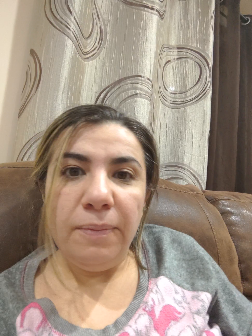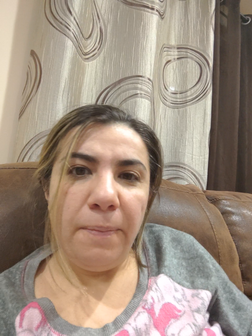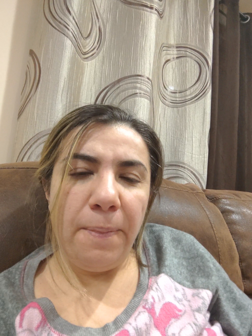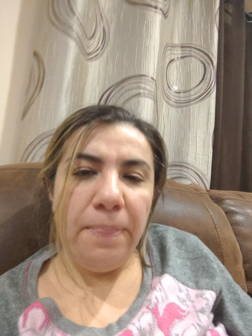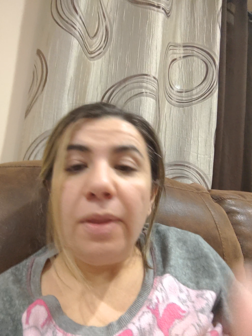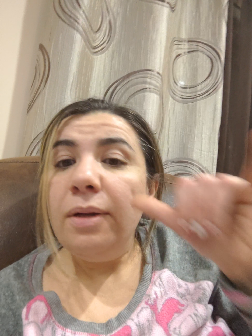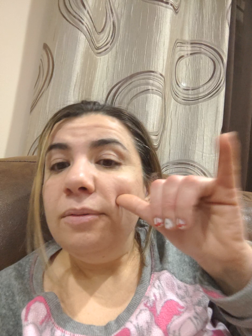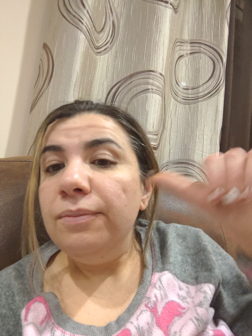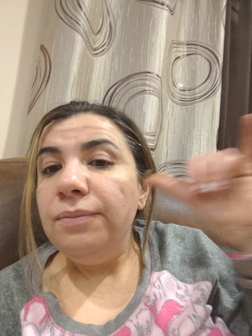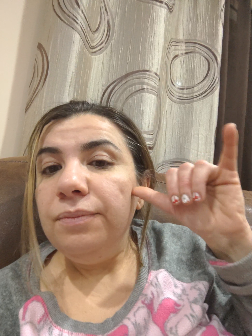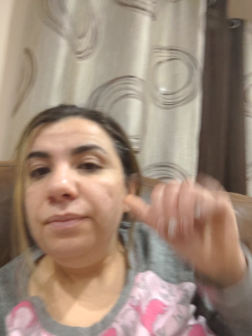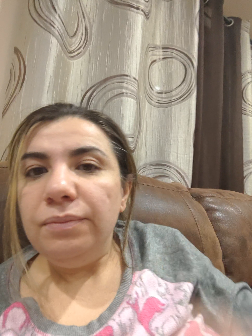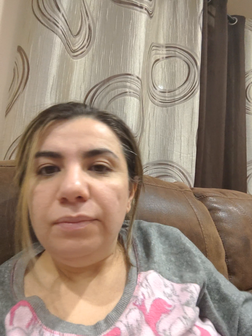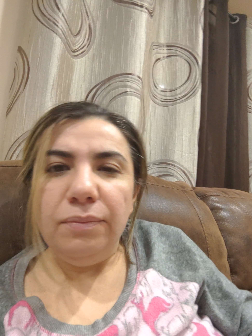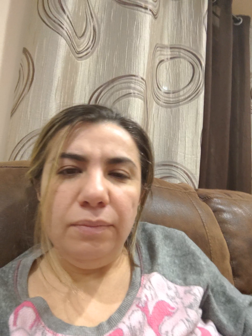yesterday